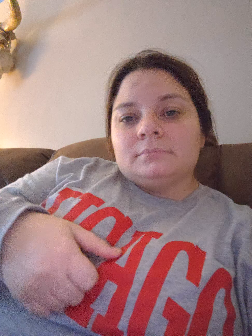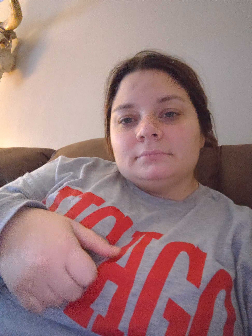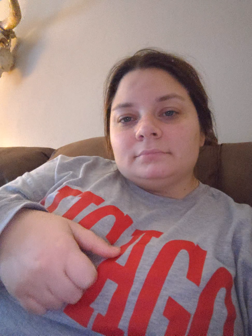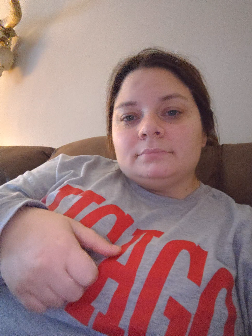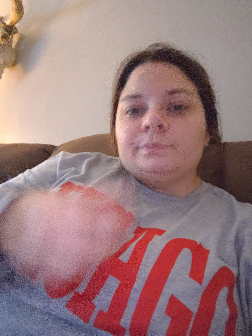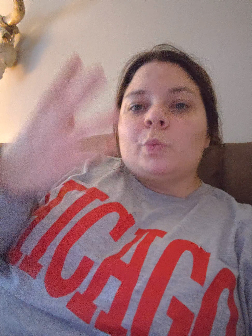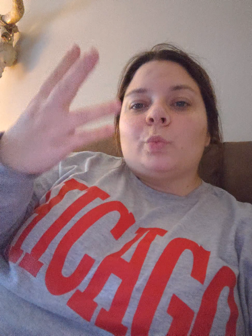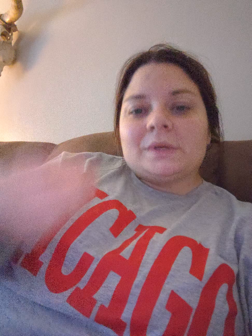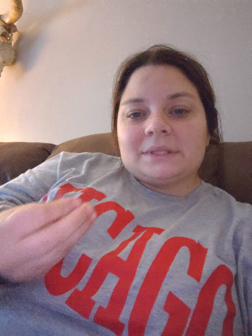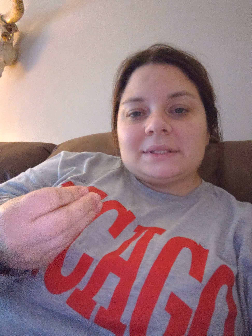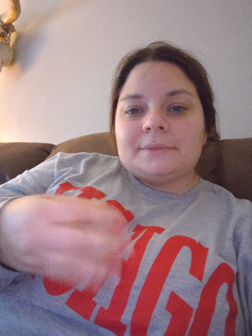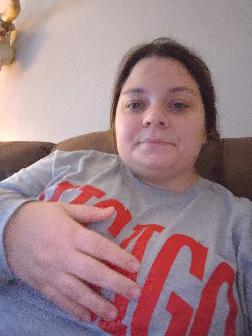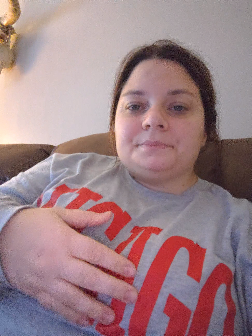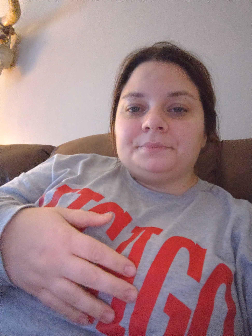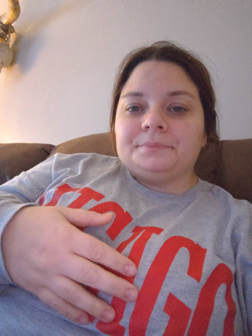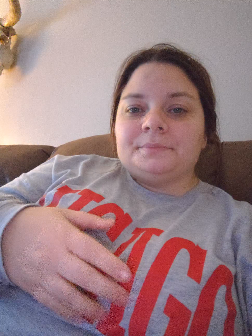wet